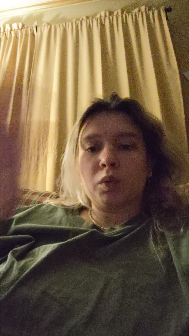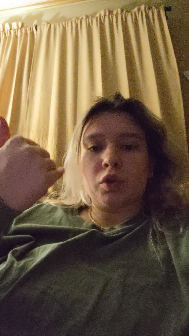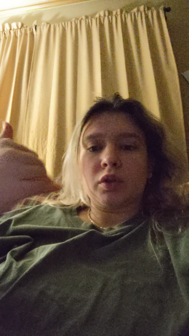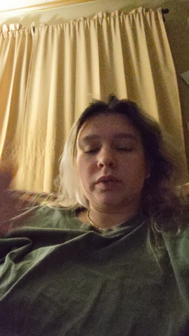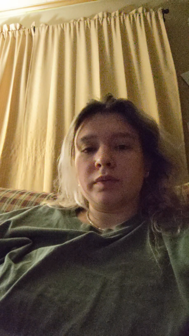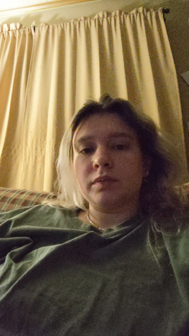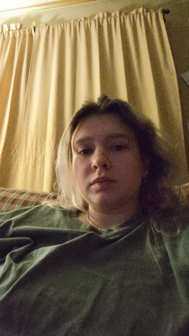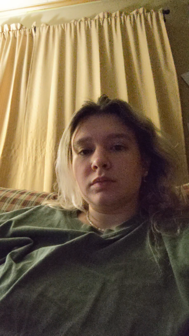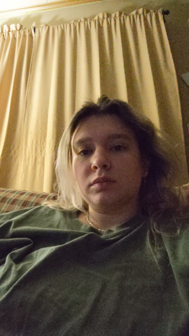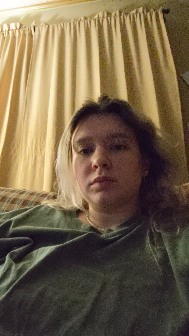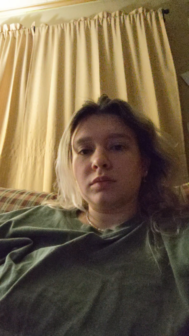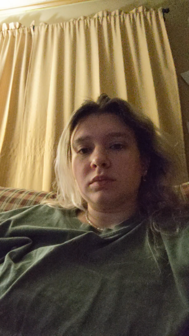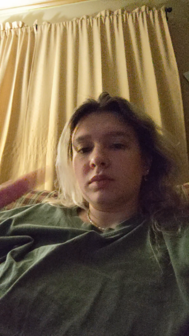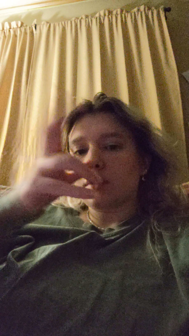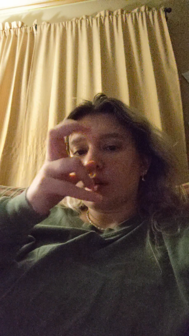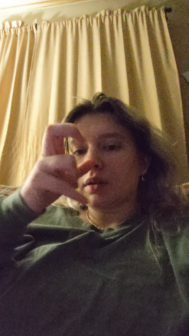ant